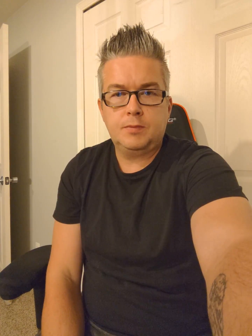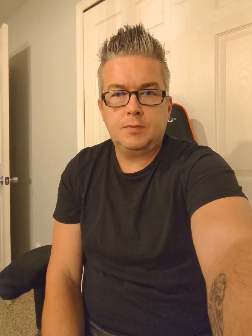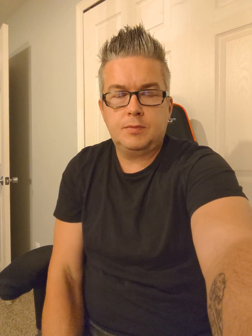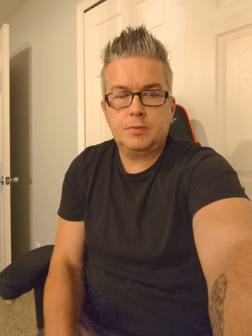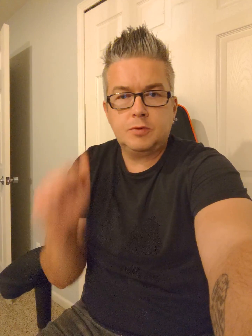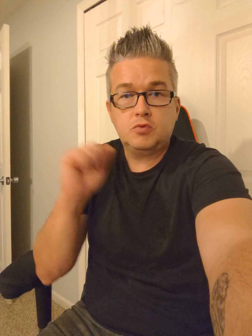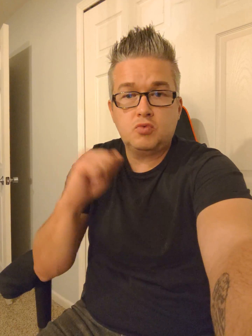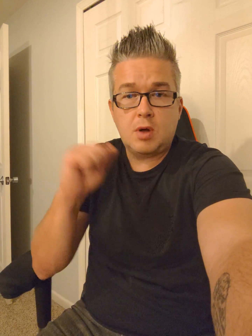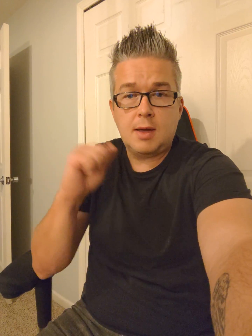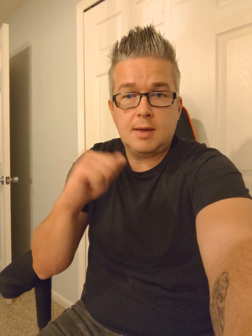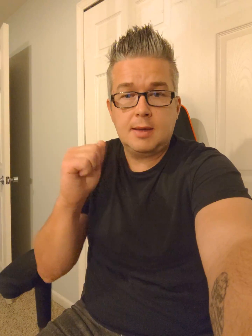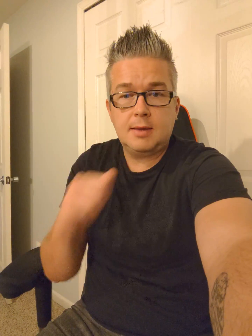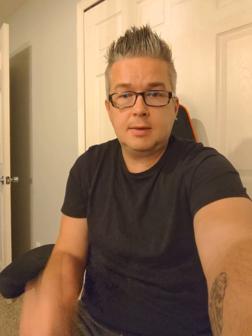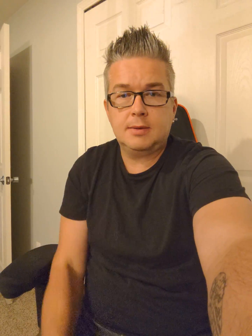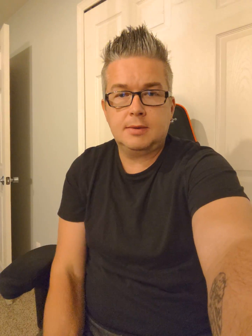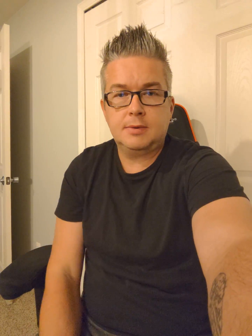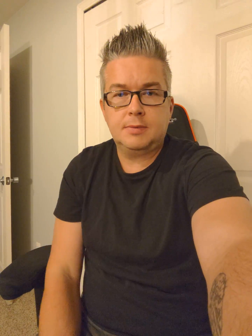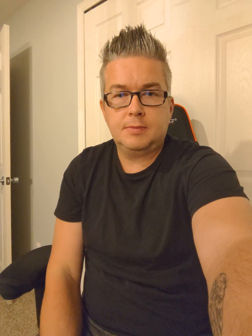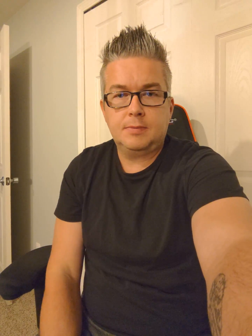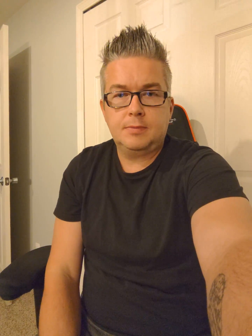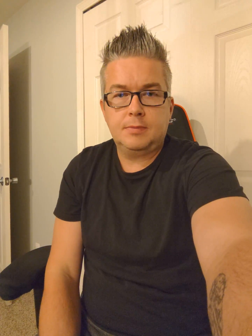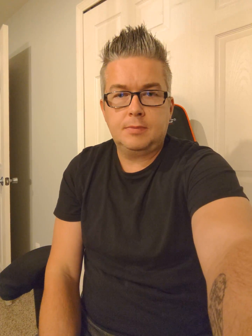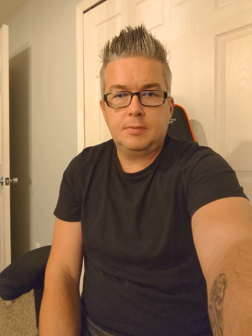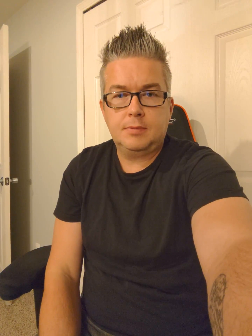rock